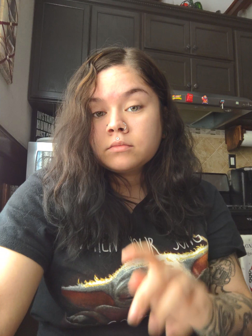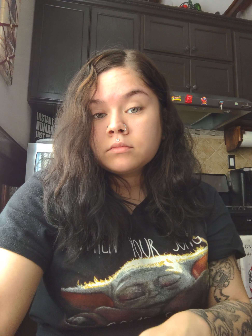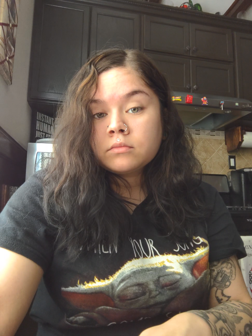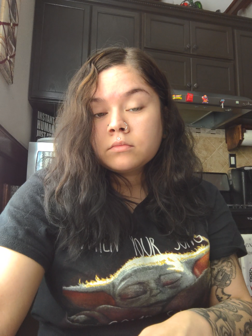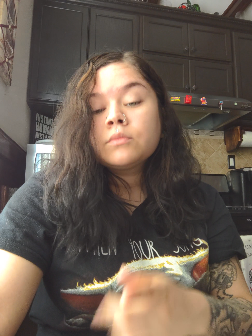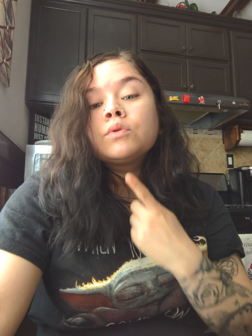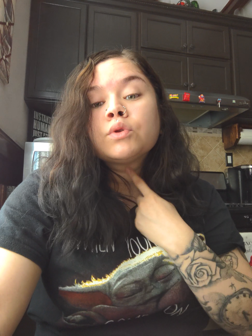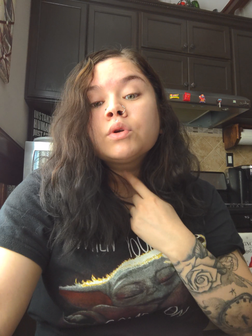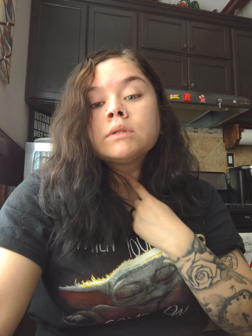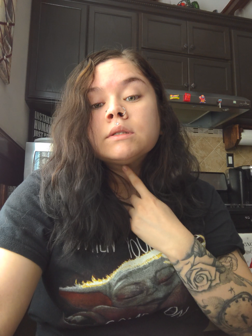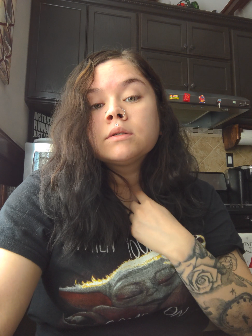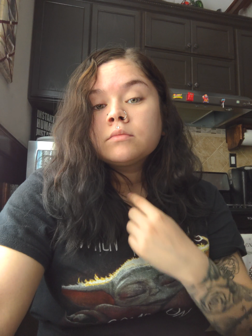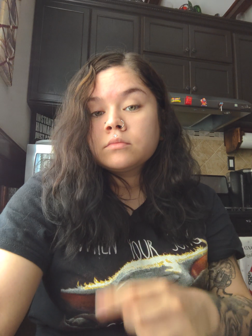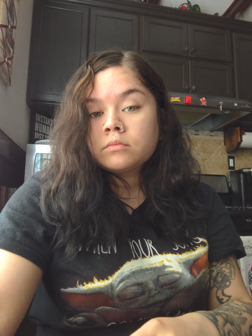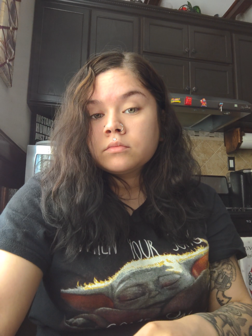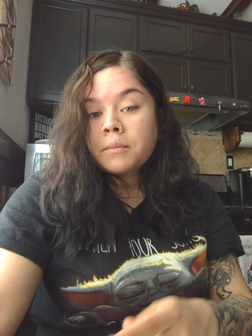thirsty